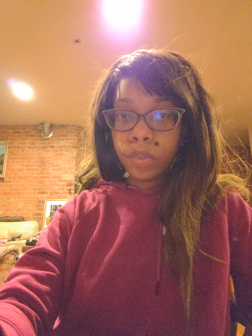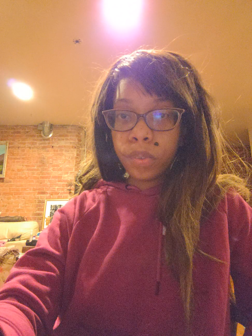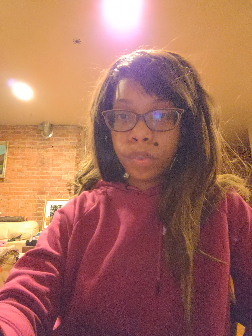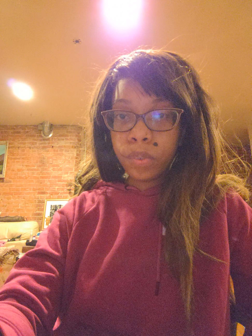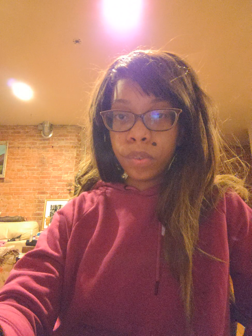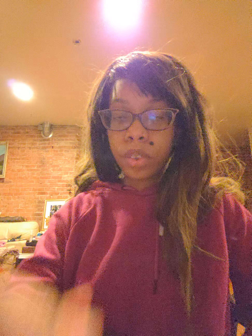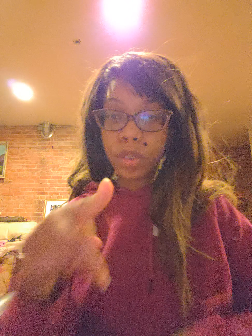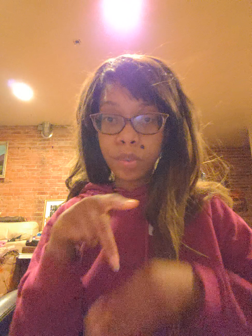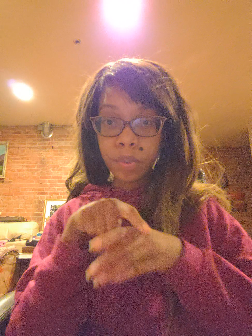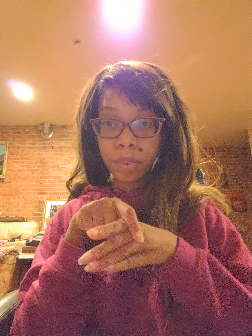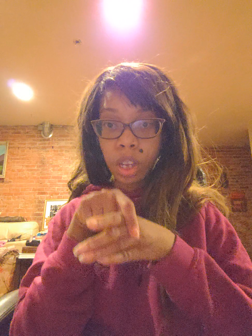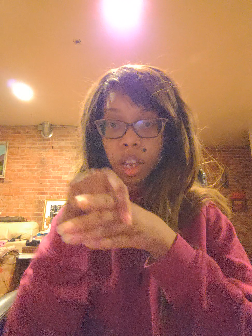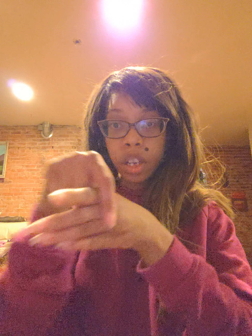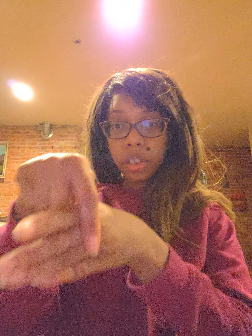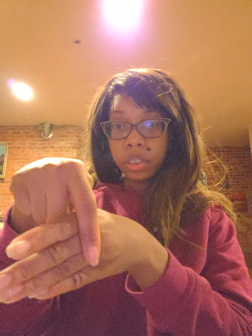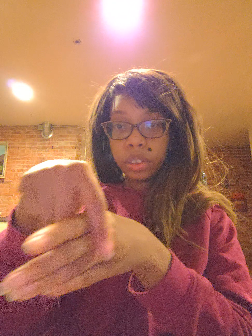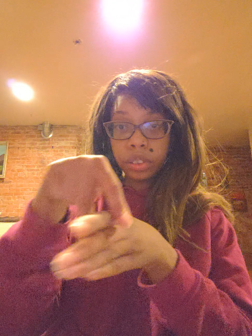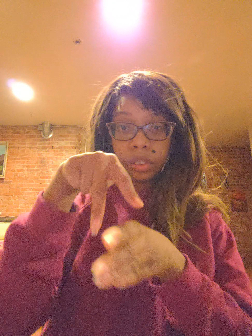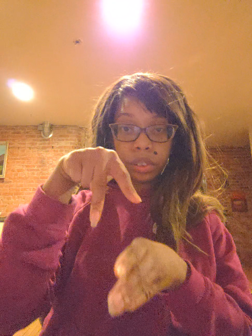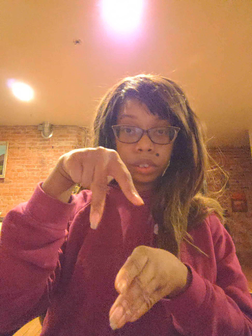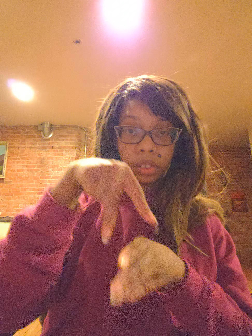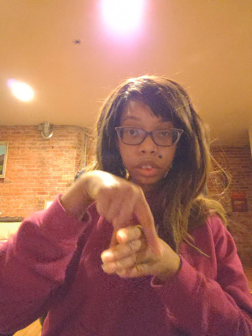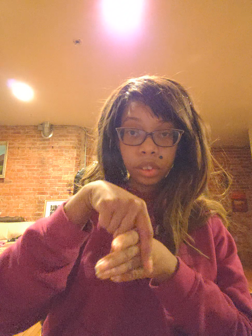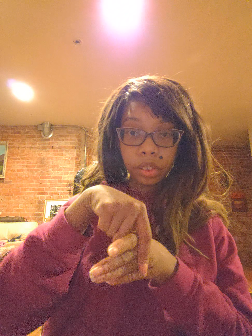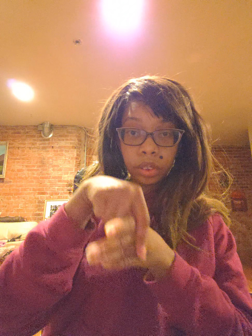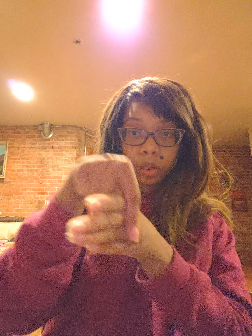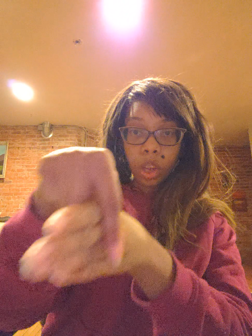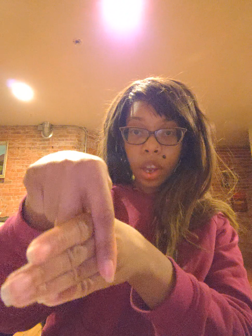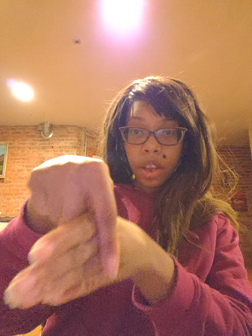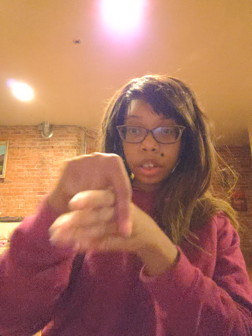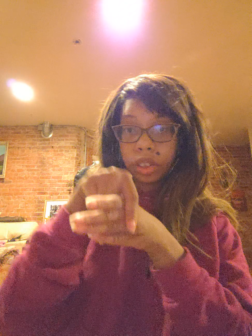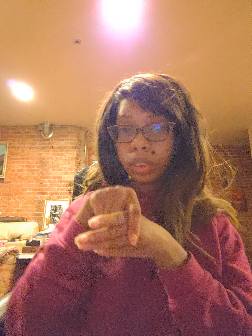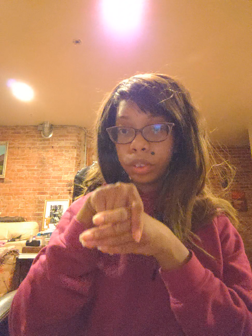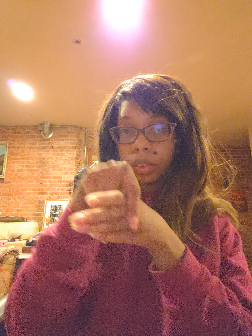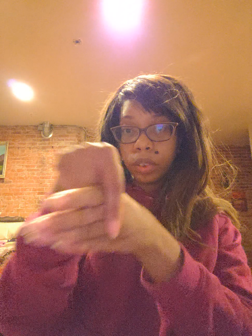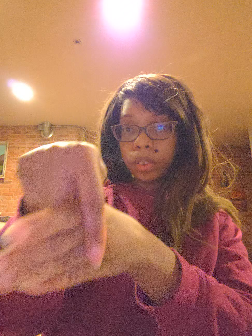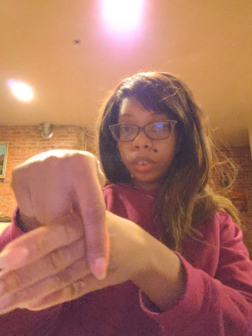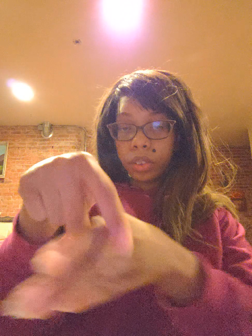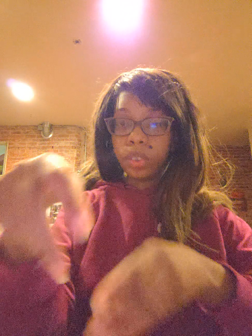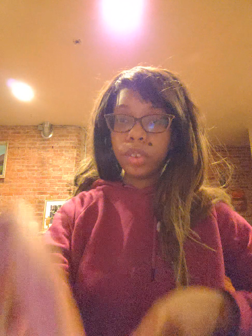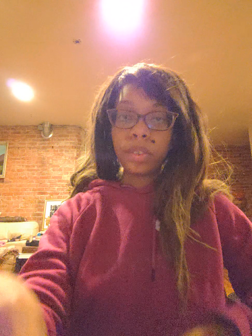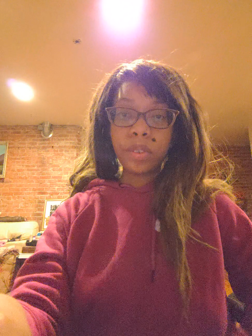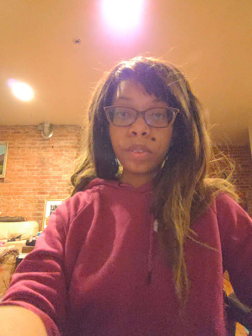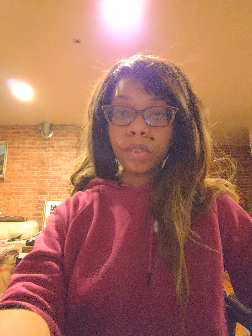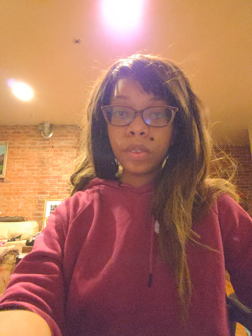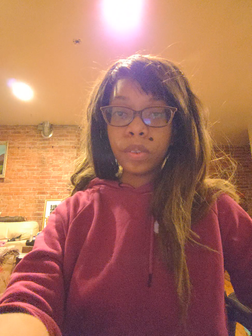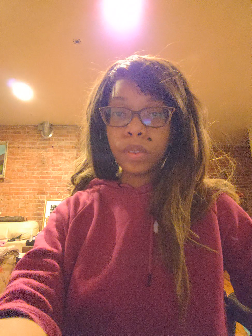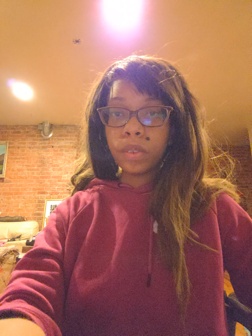ride